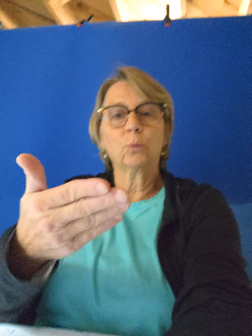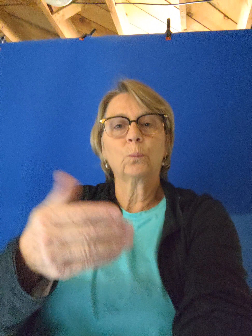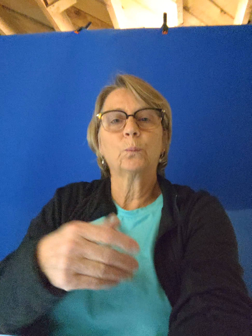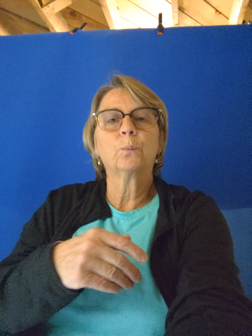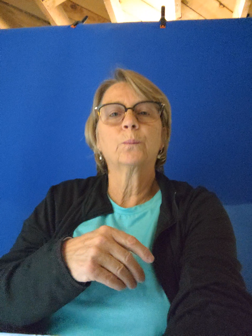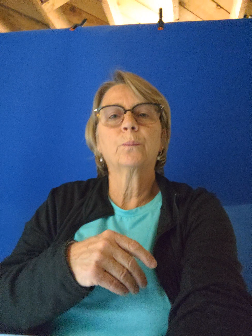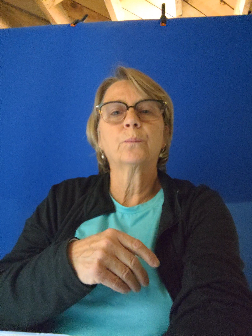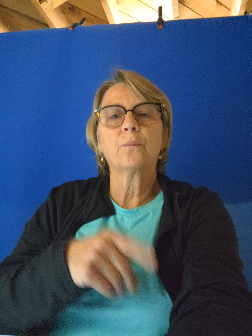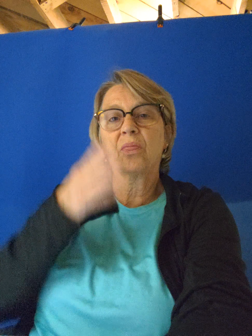thank you